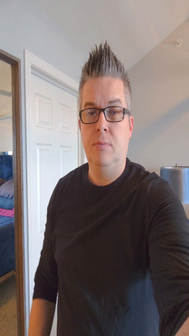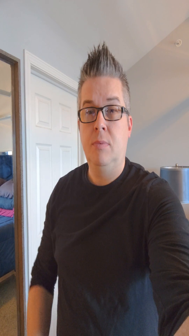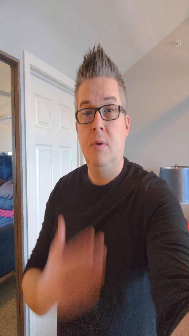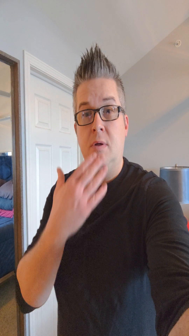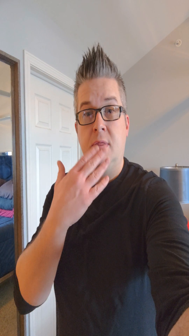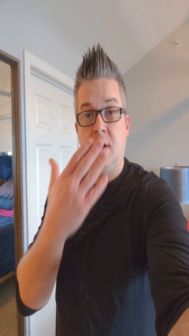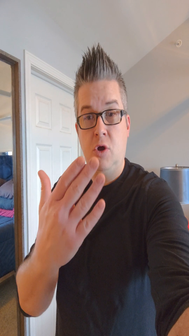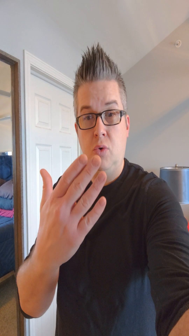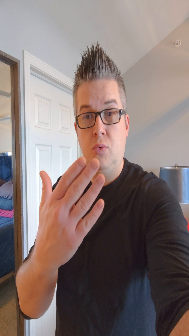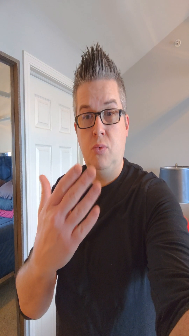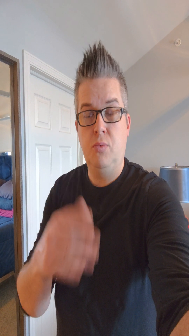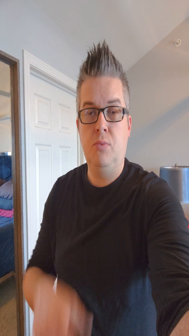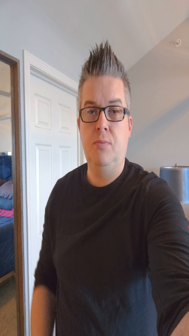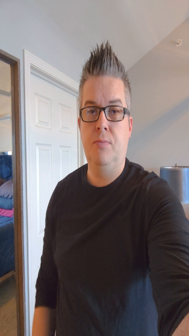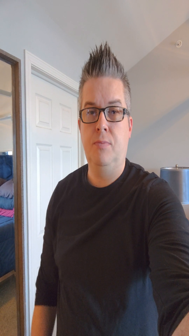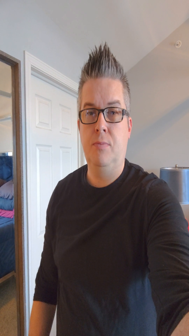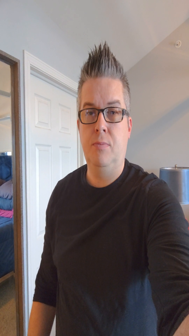thank you